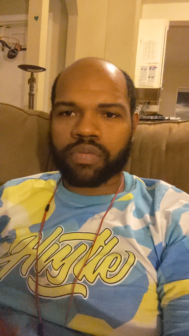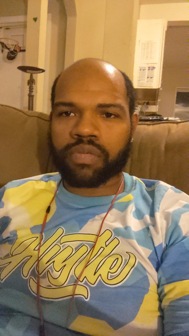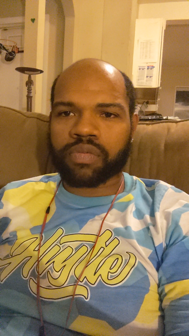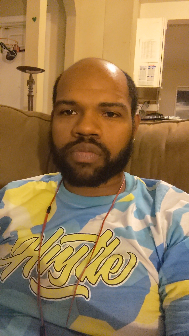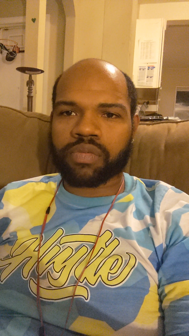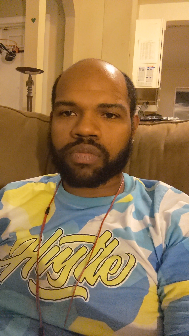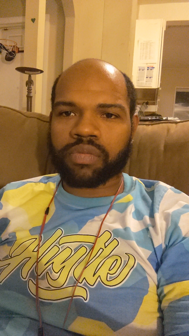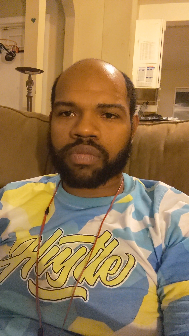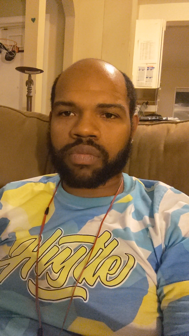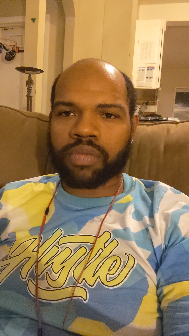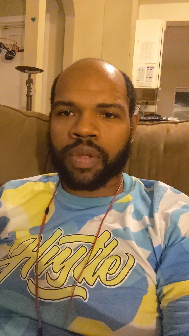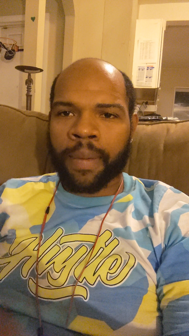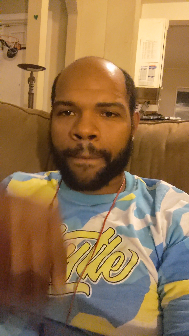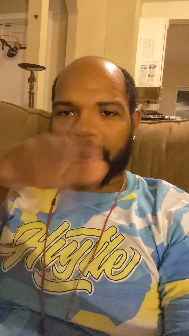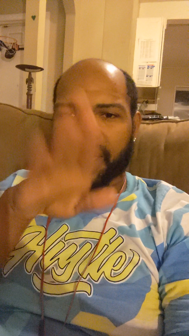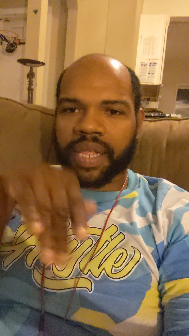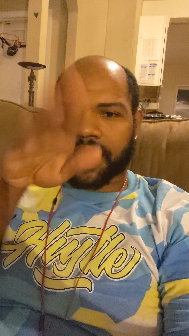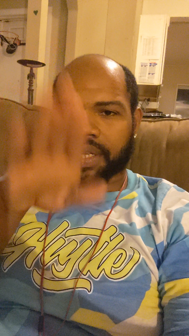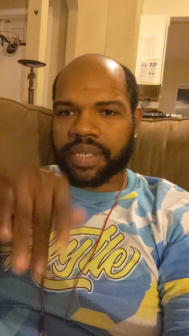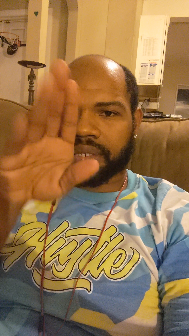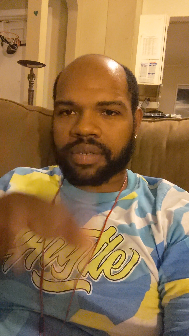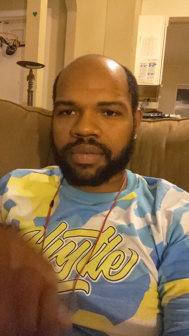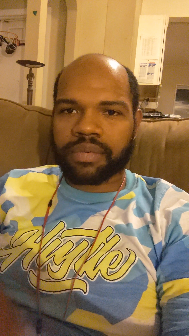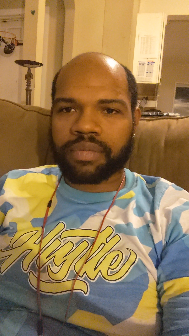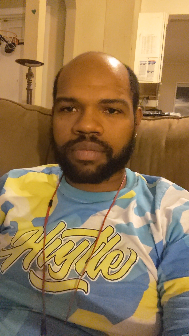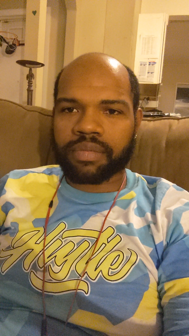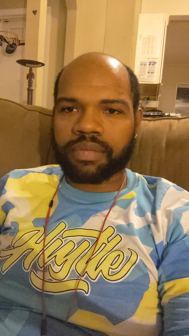paint